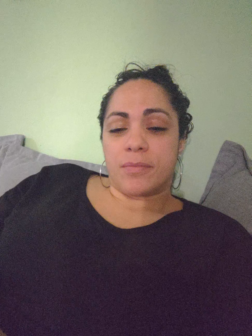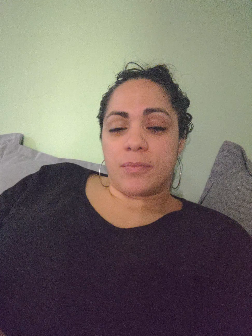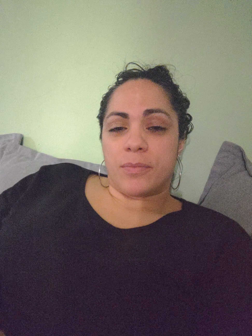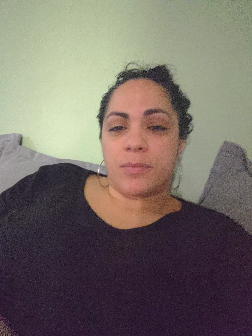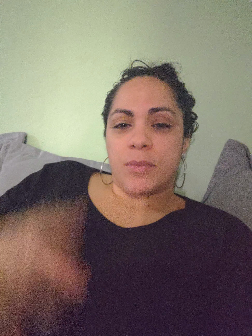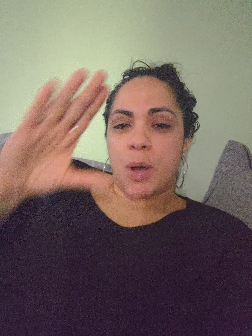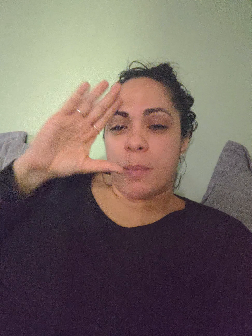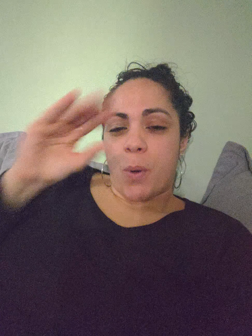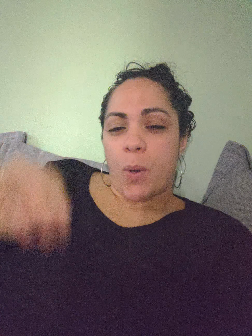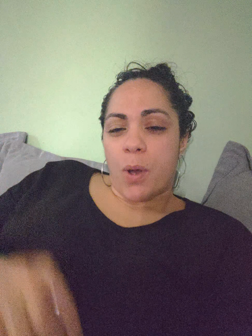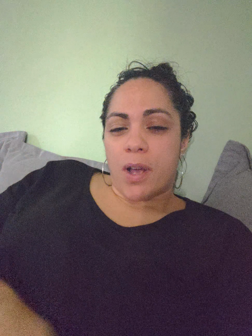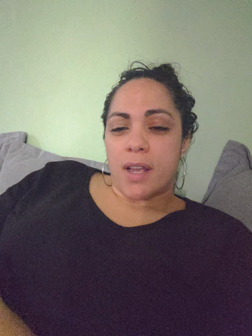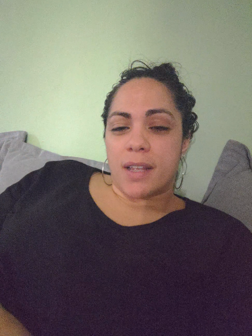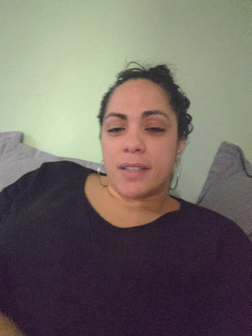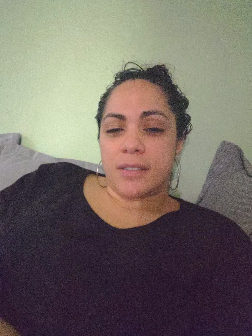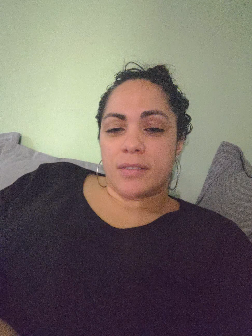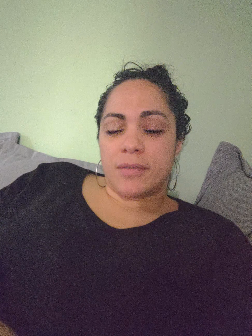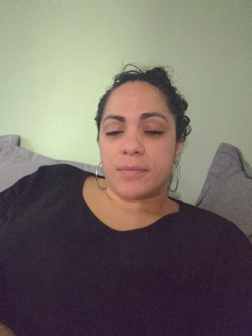boy